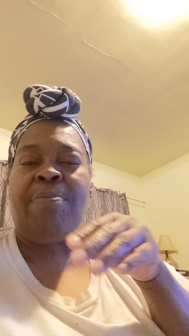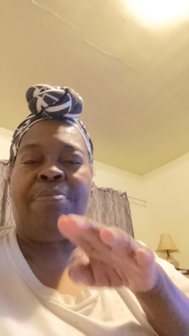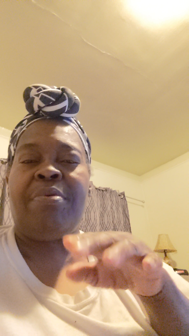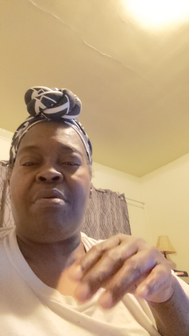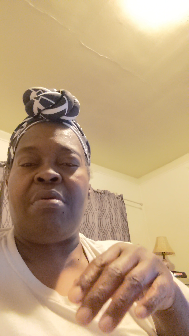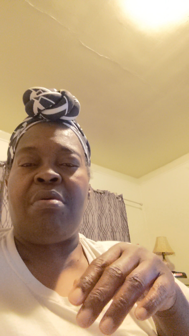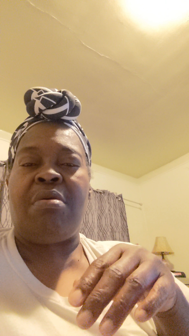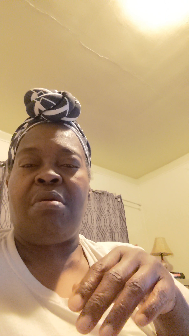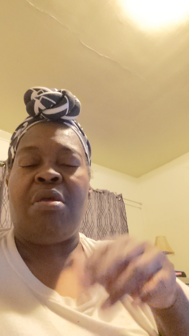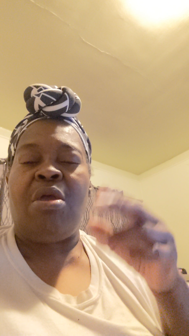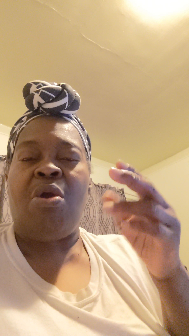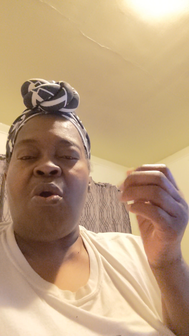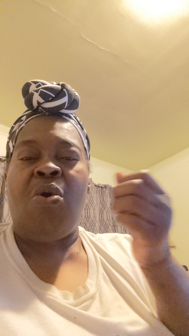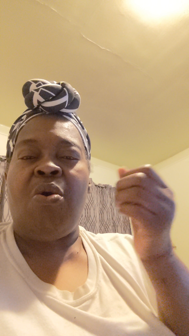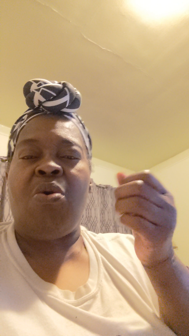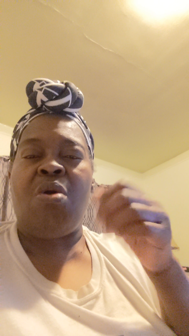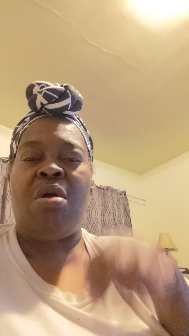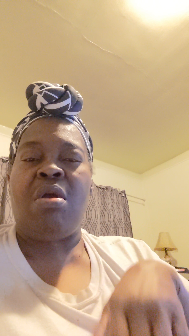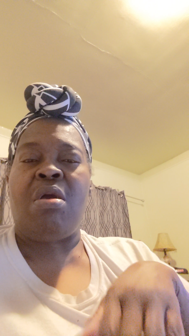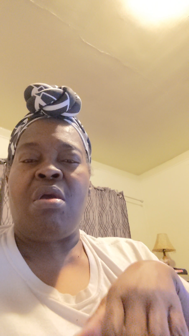hold